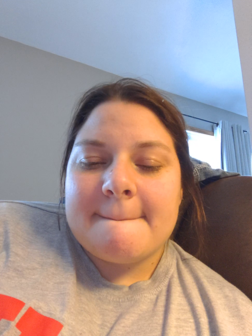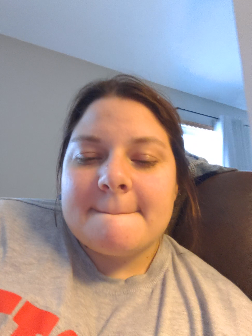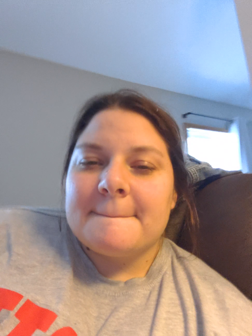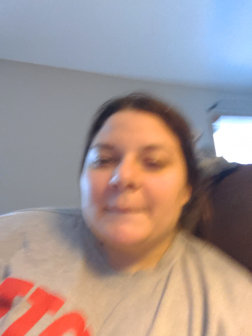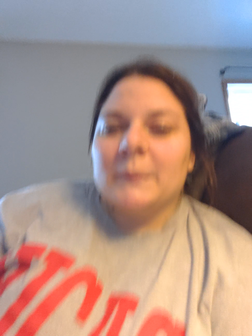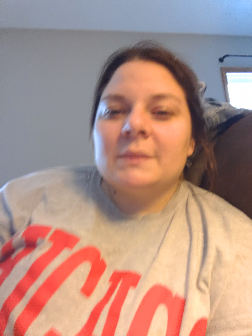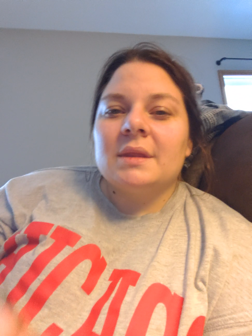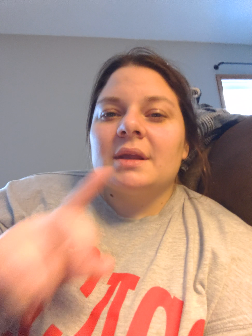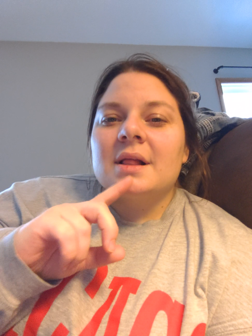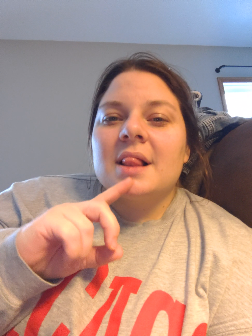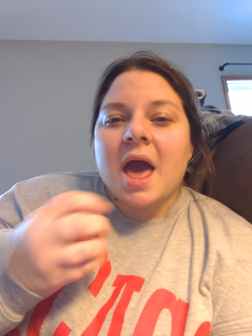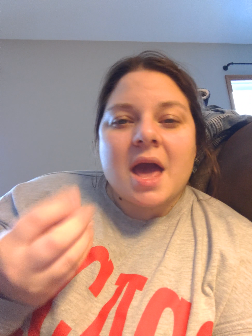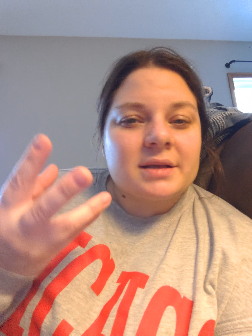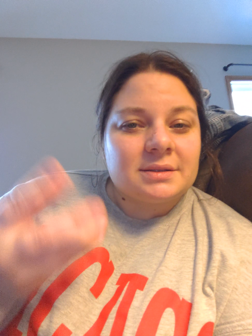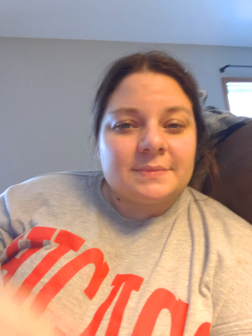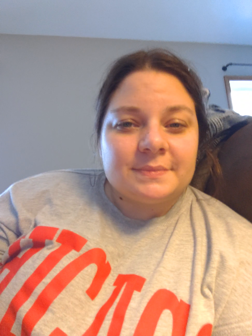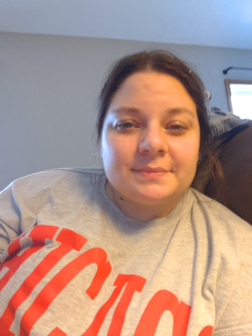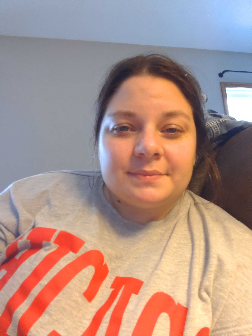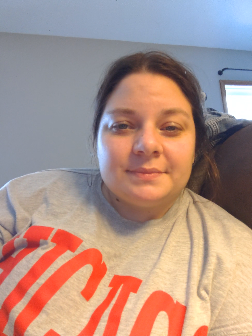lamp